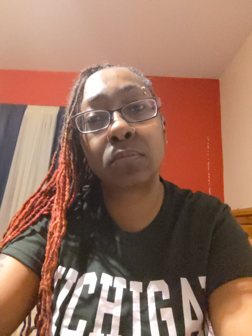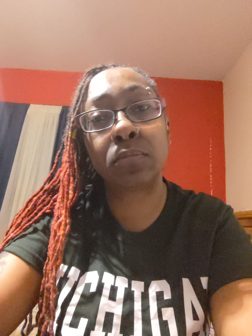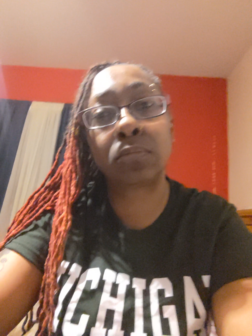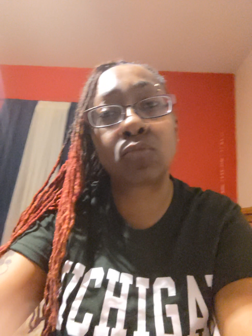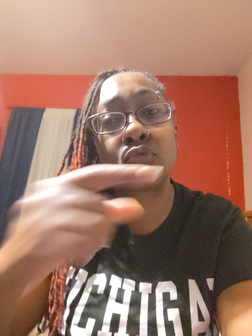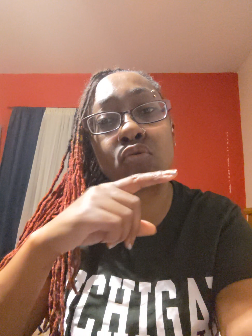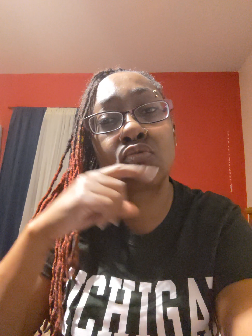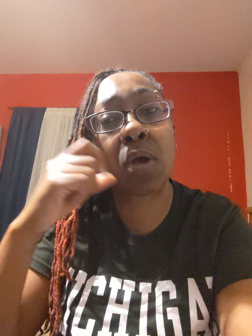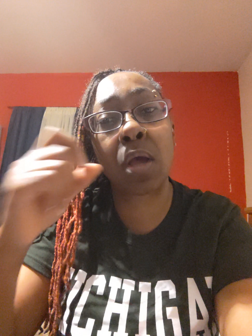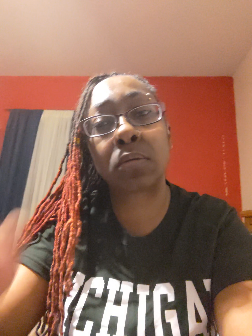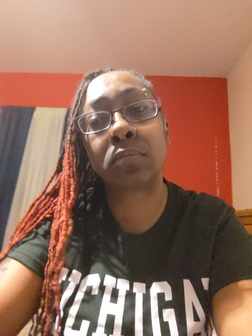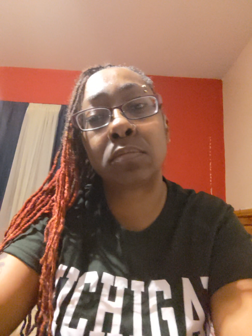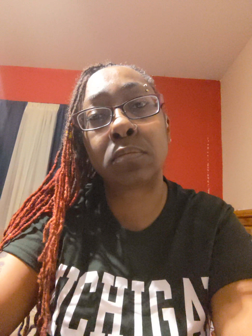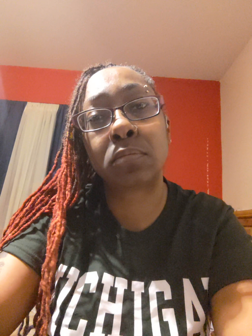dry